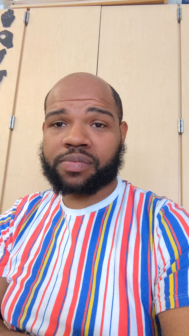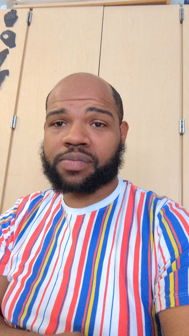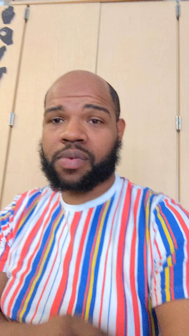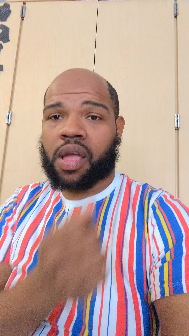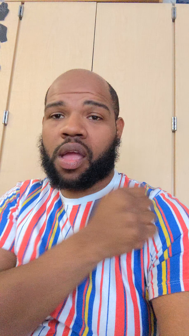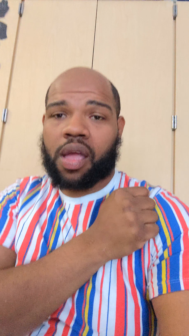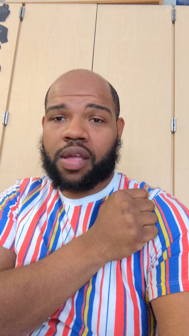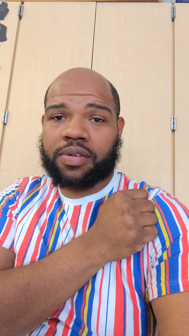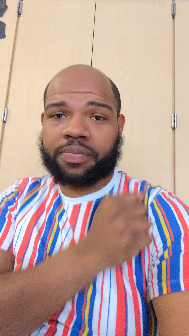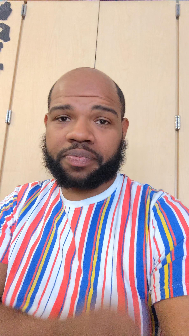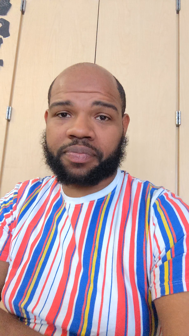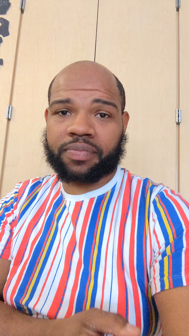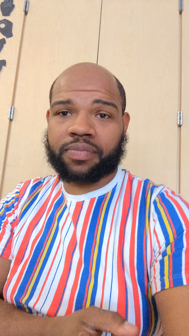hug